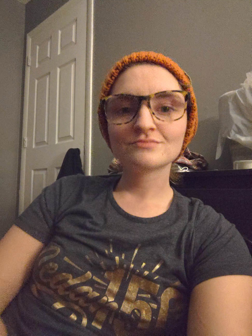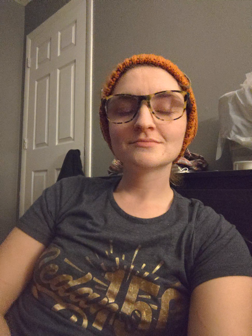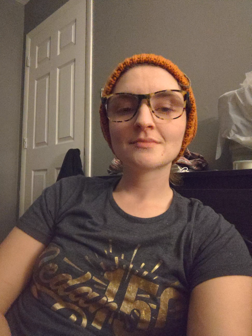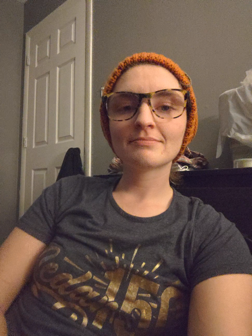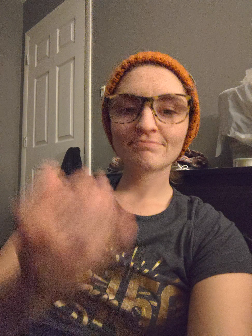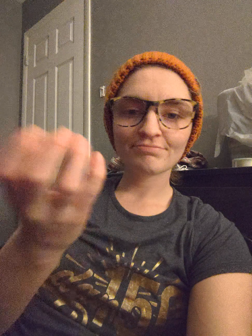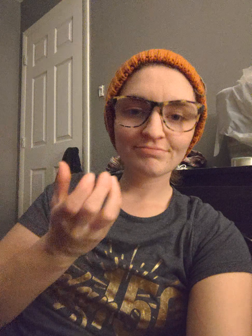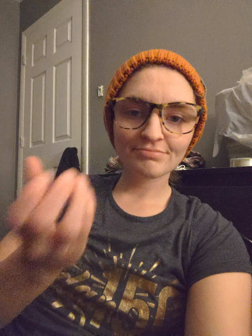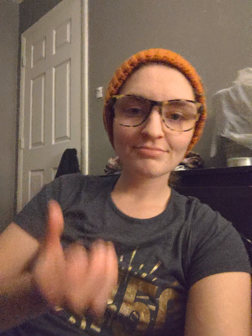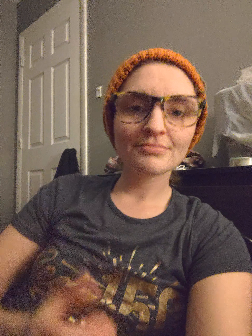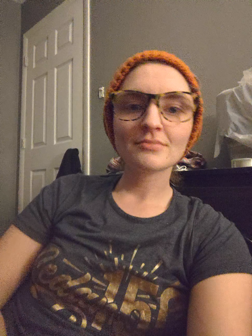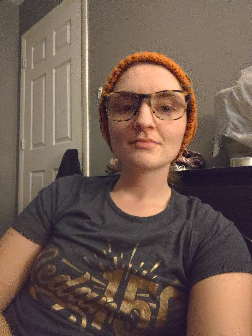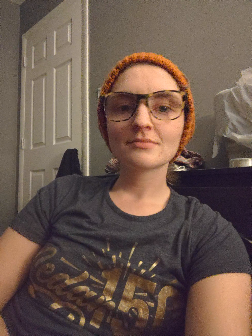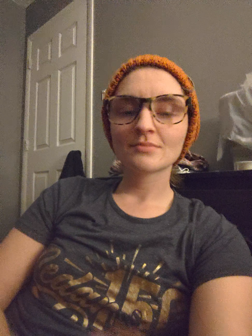drawer